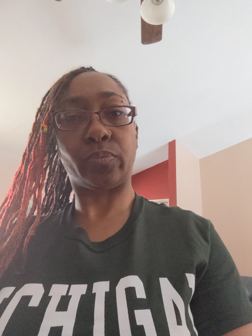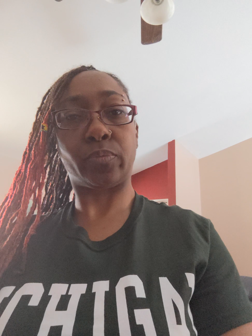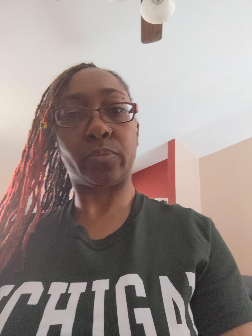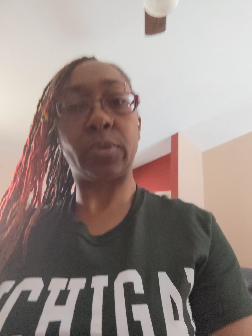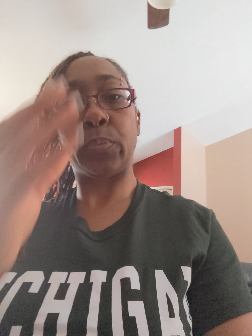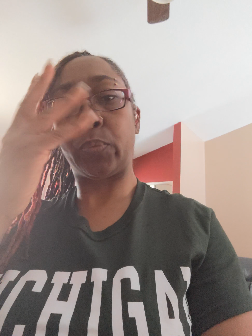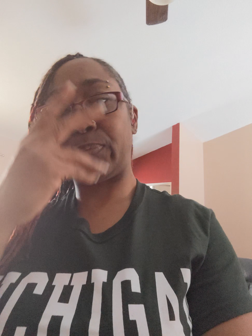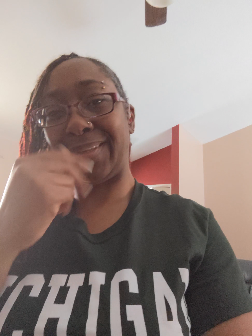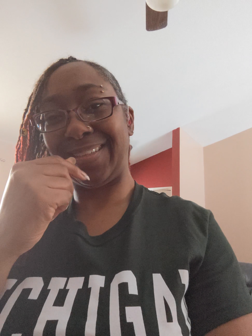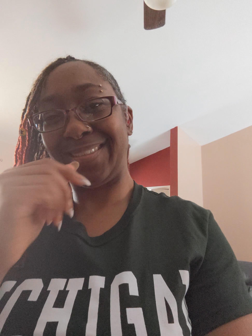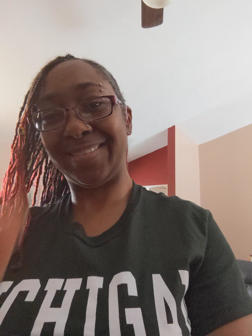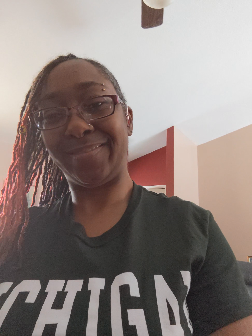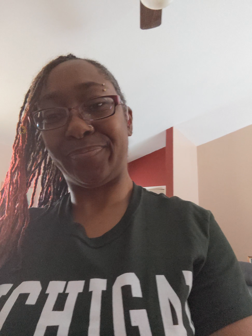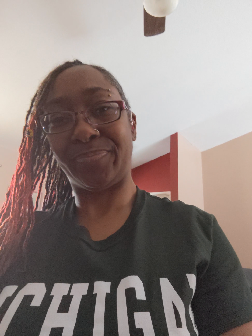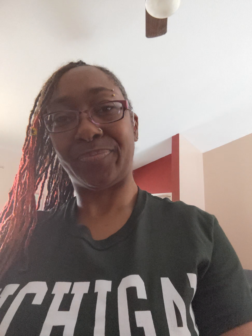pretty